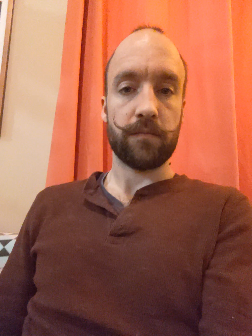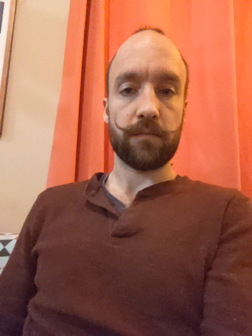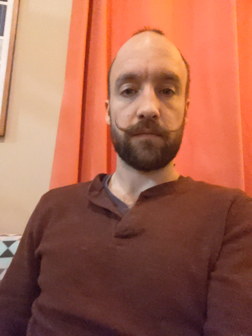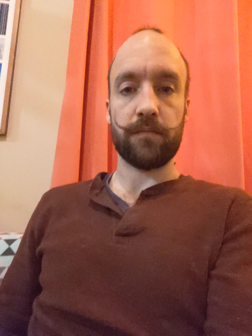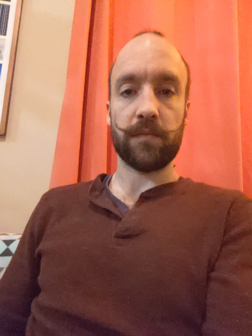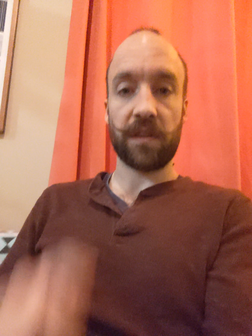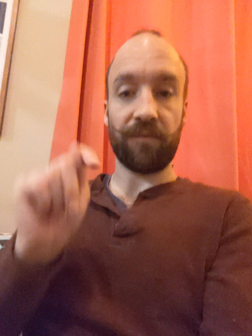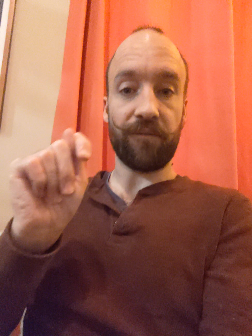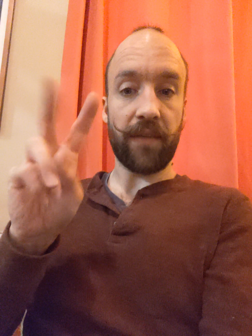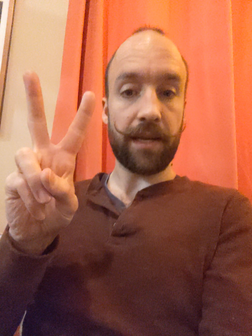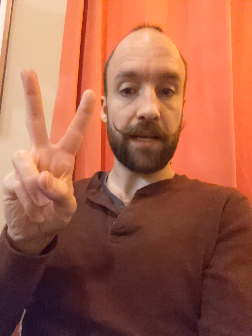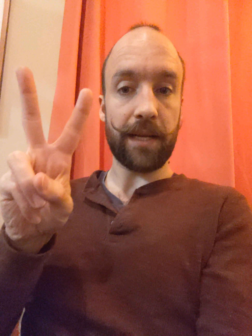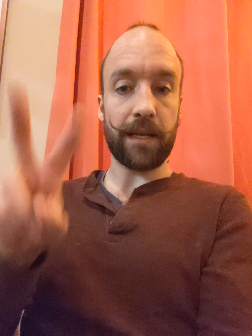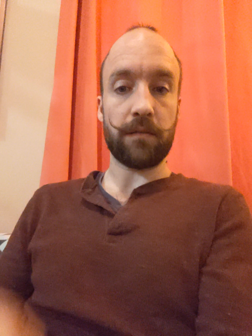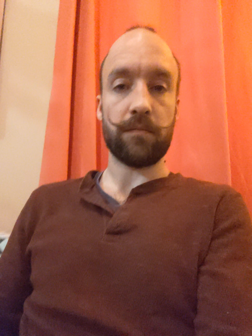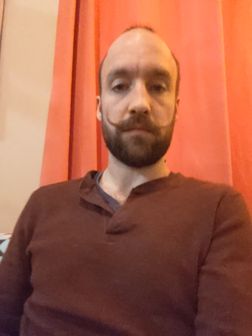TV